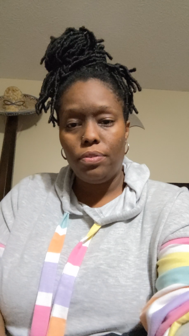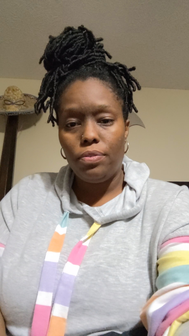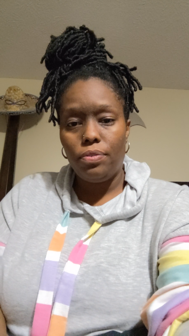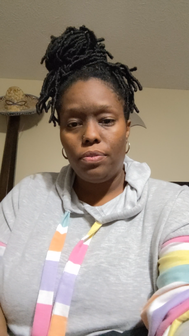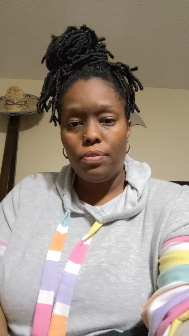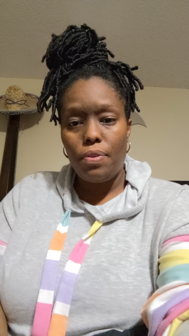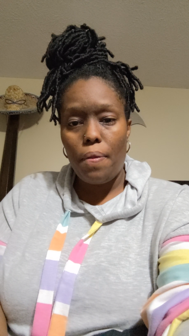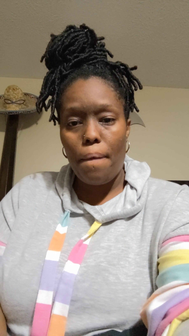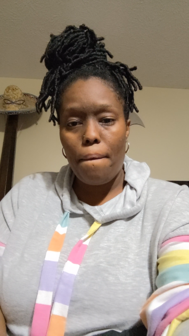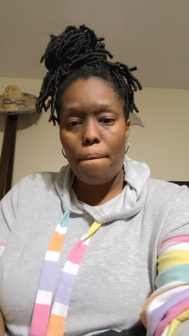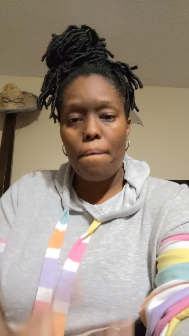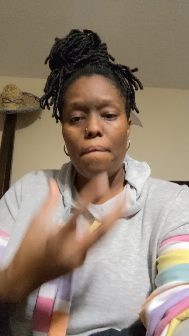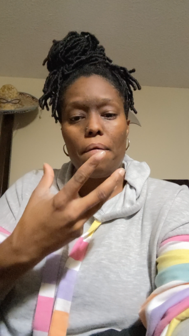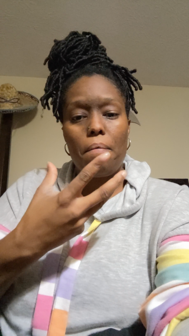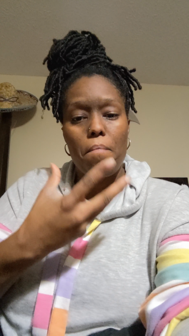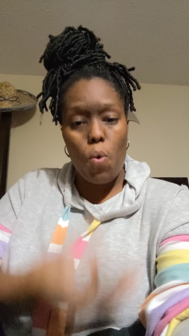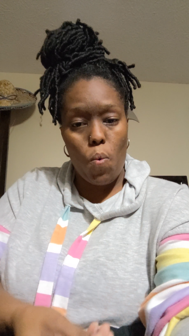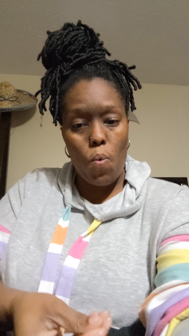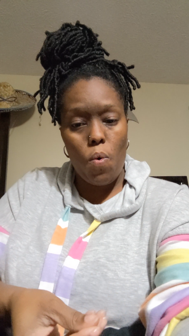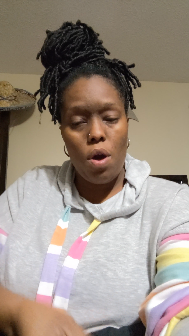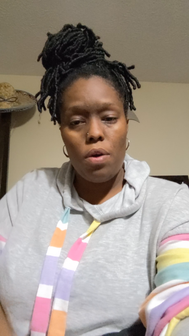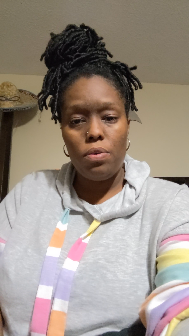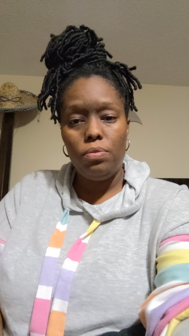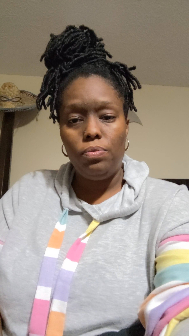poor